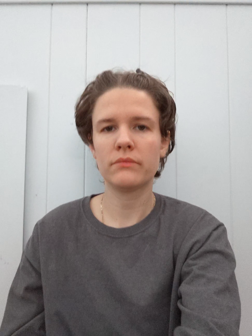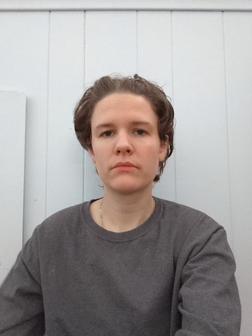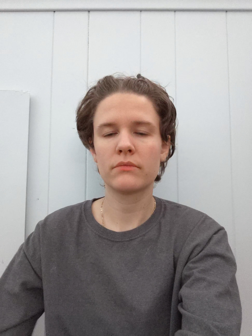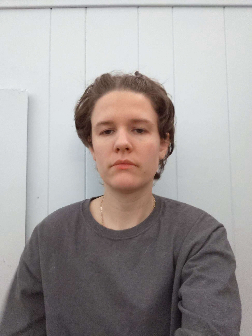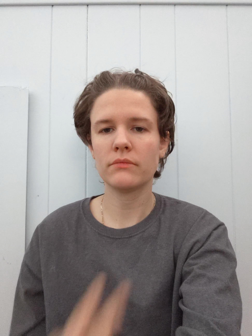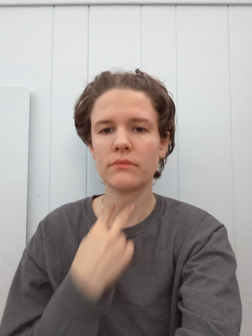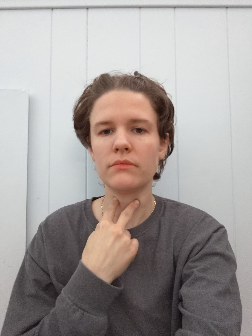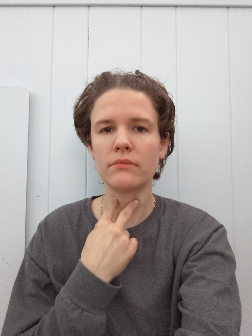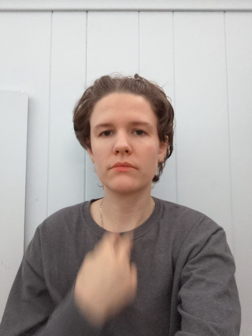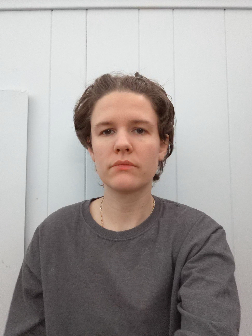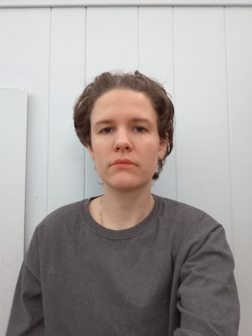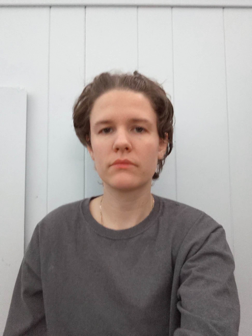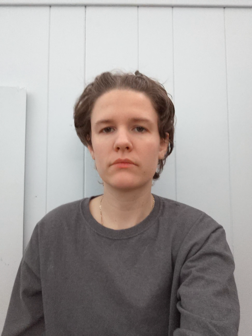stuck